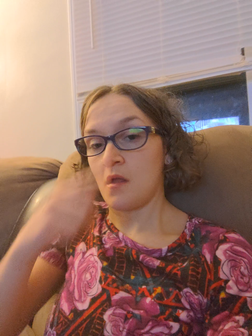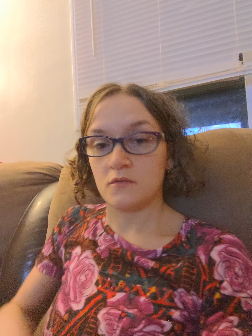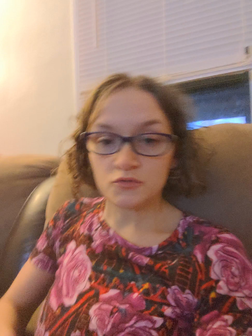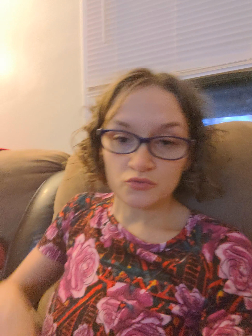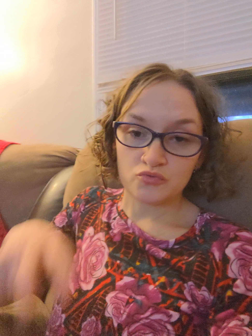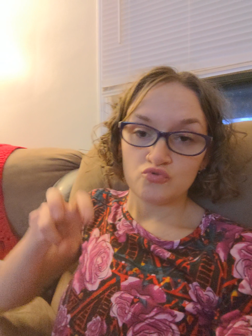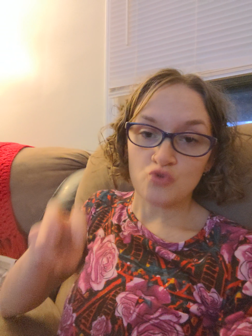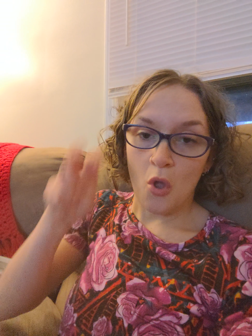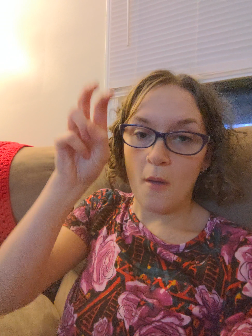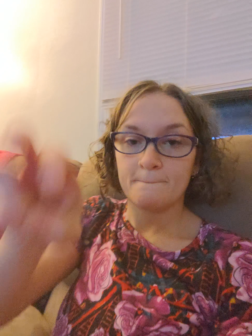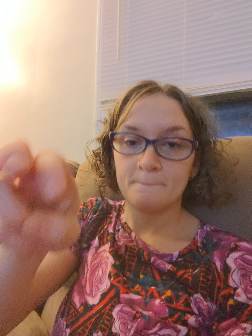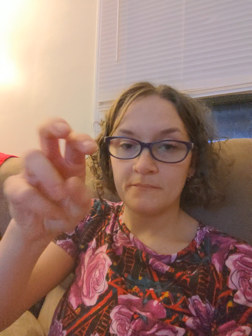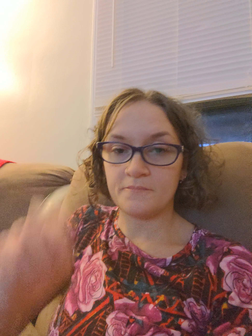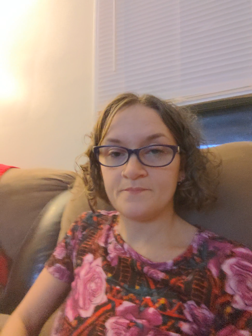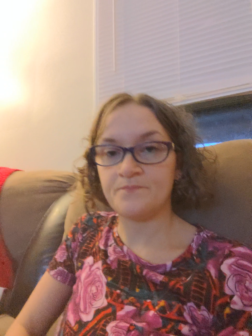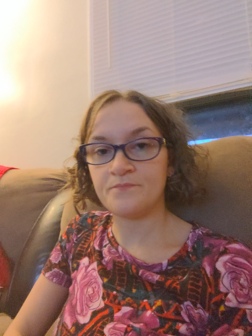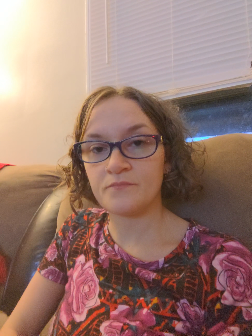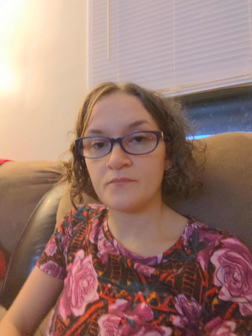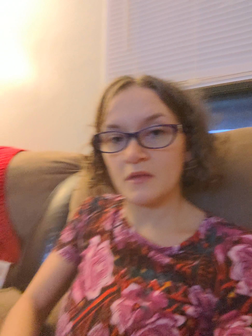jump